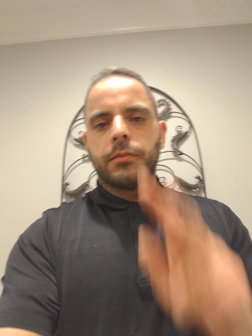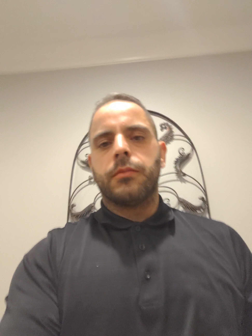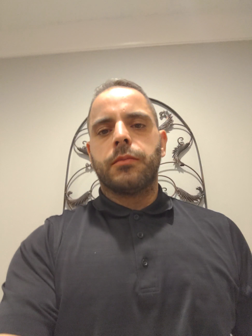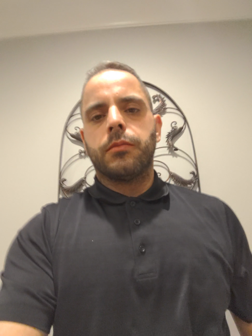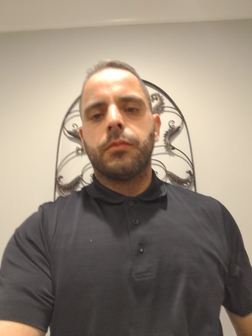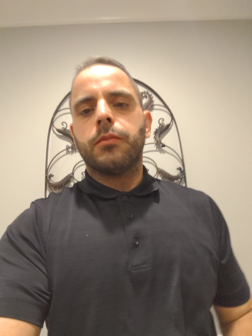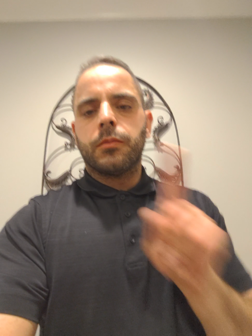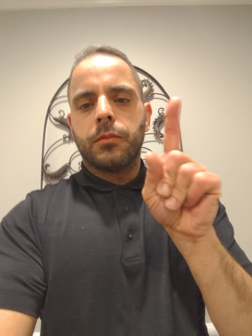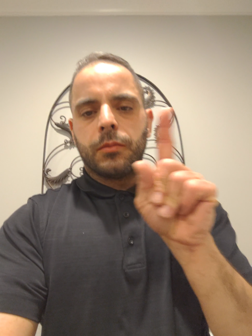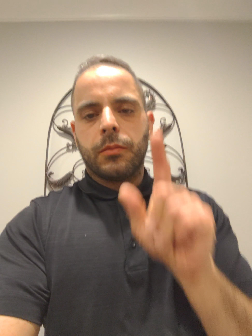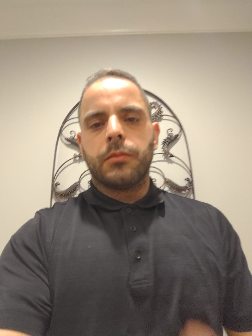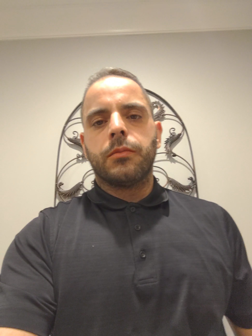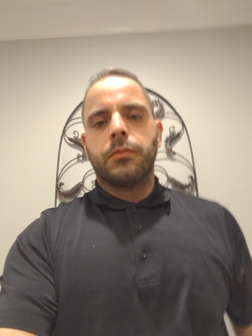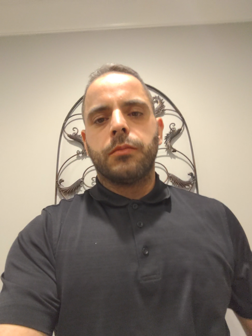where